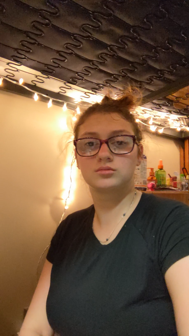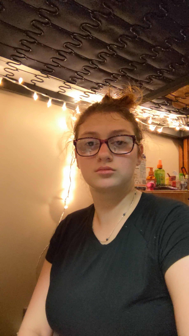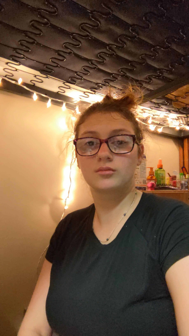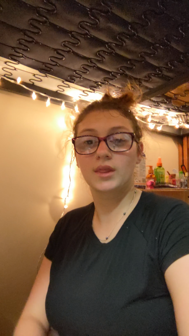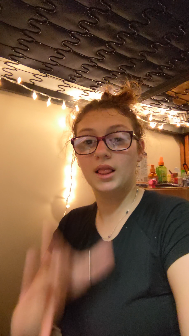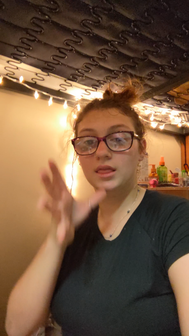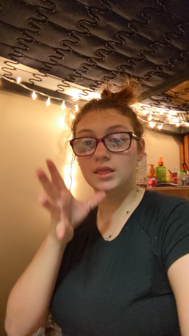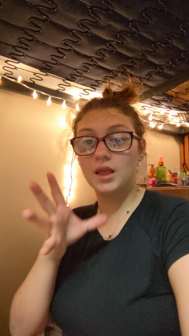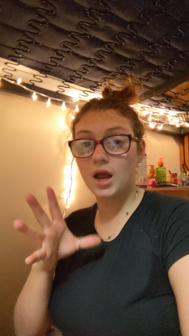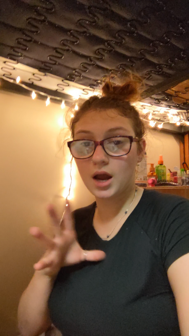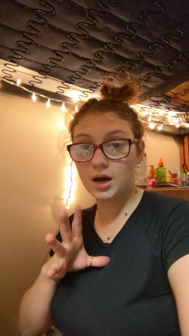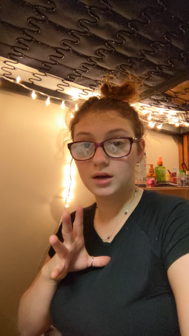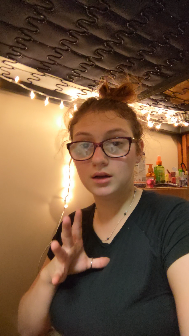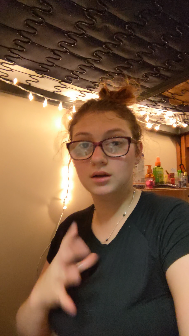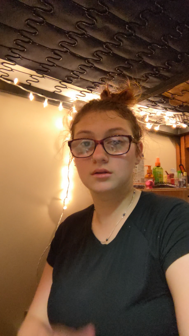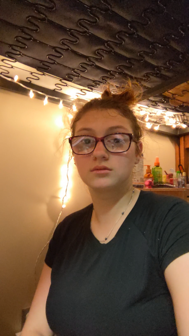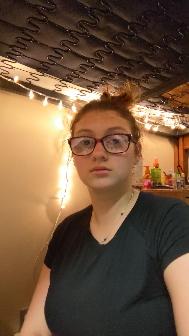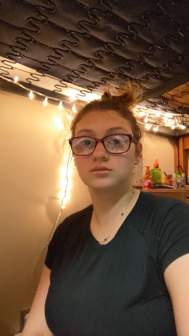lady